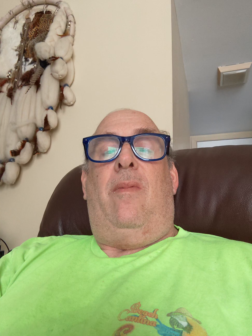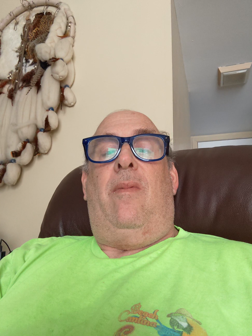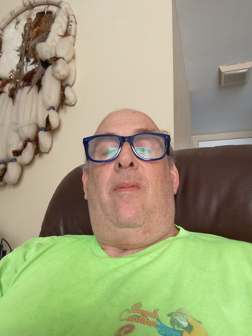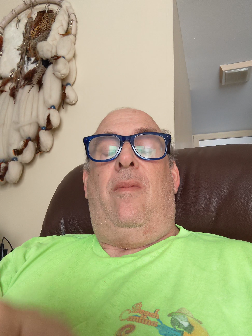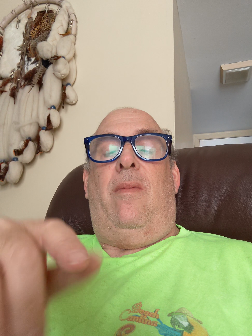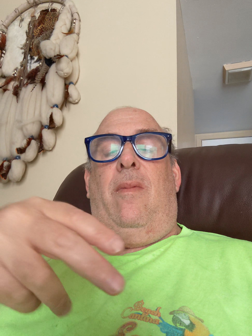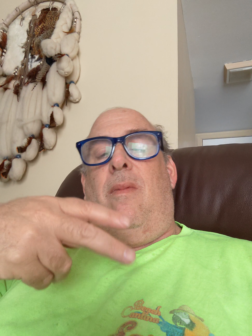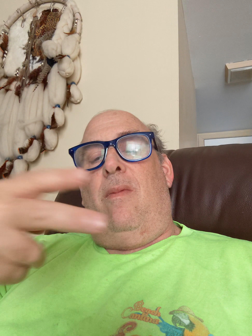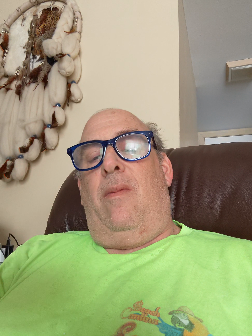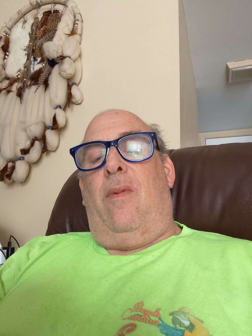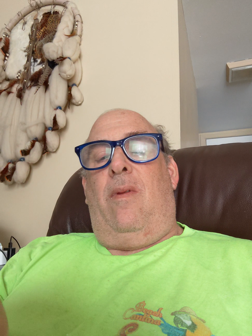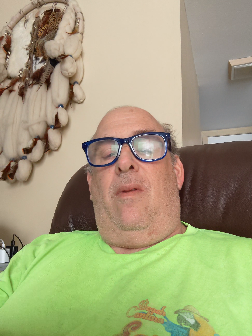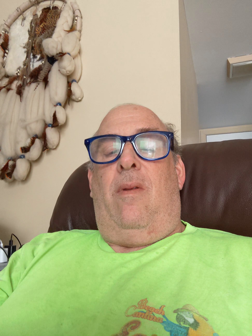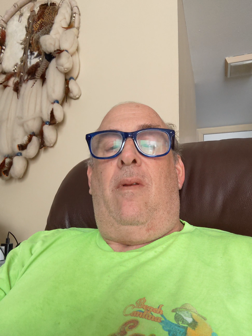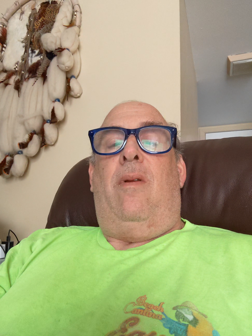fall